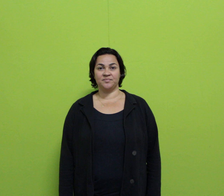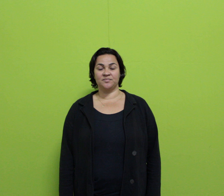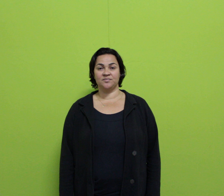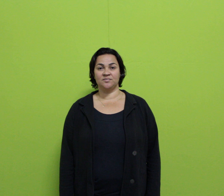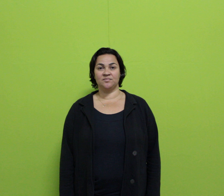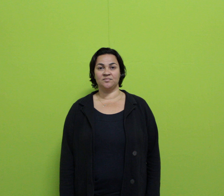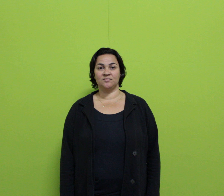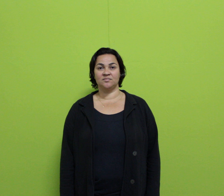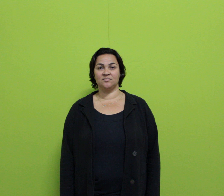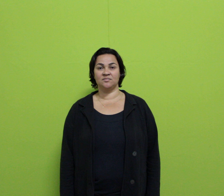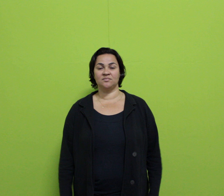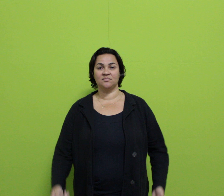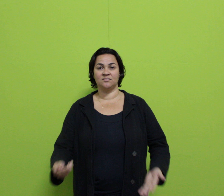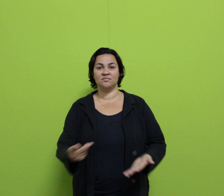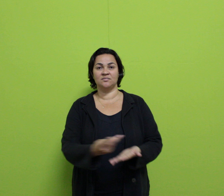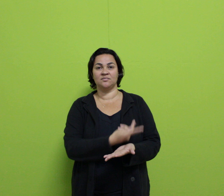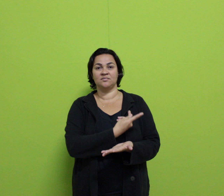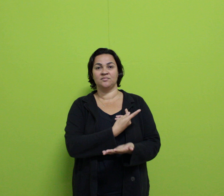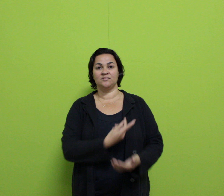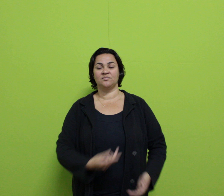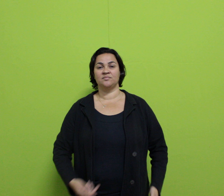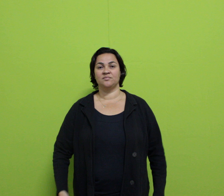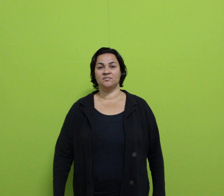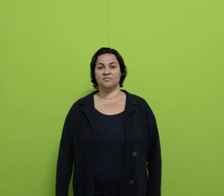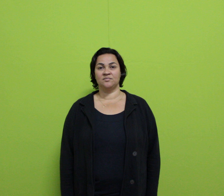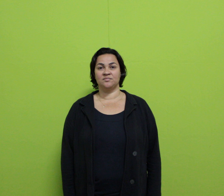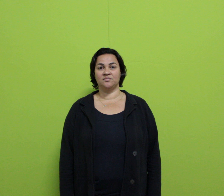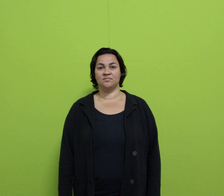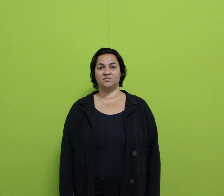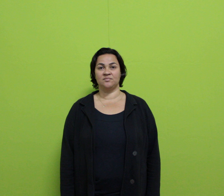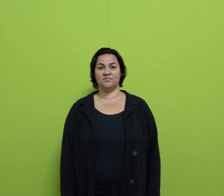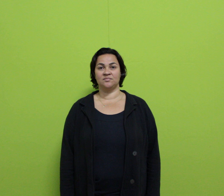acontecer